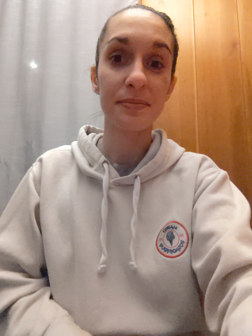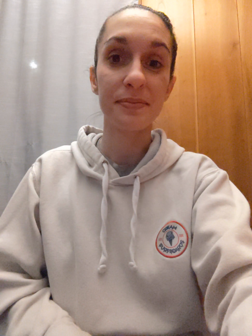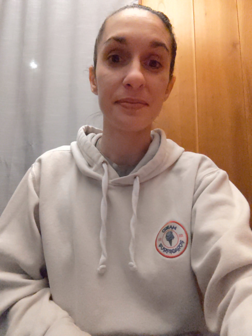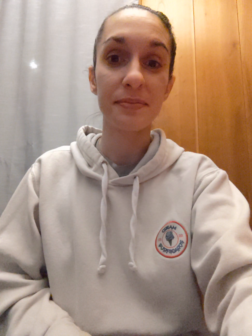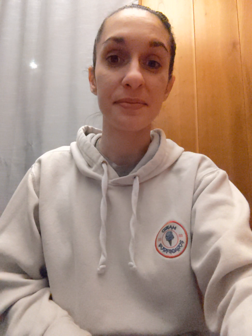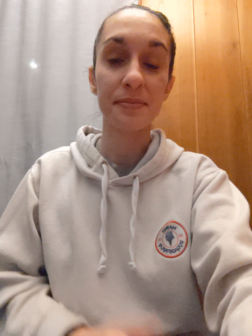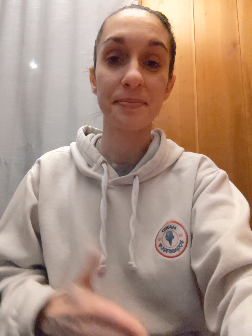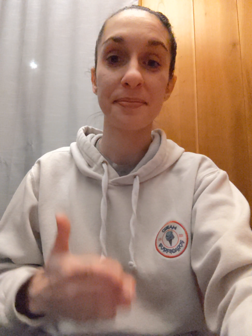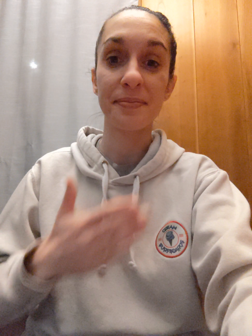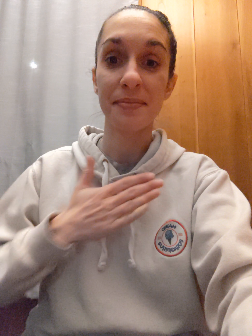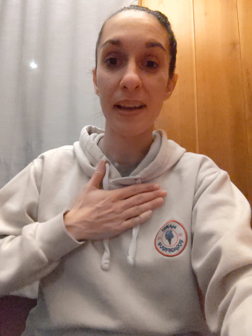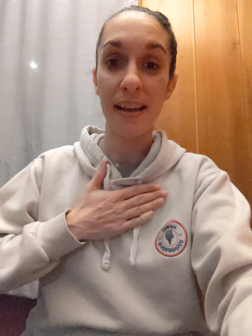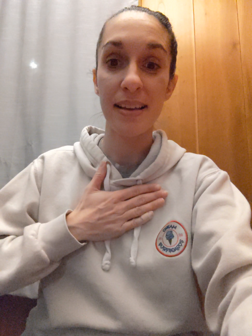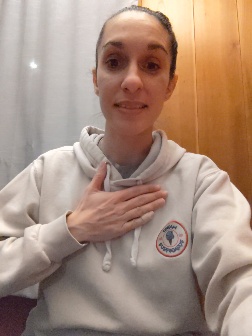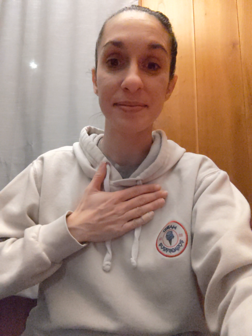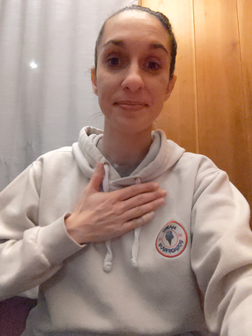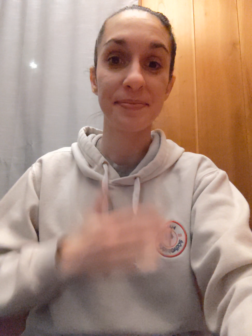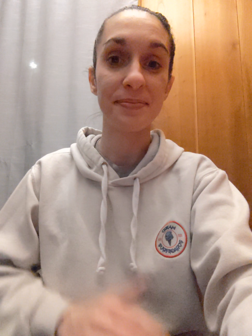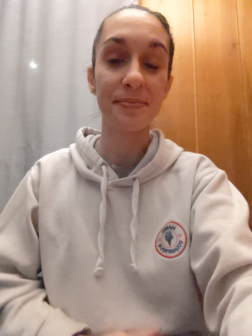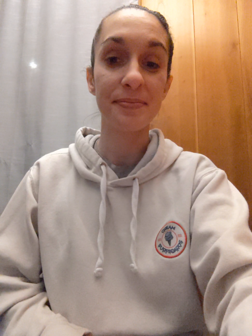my